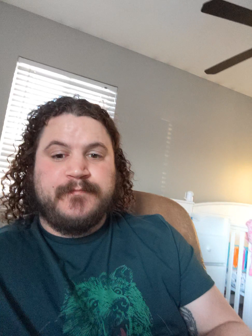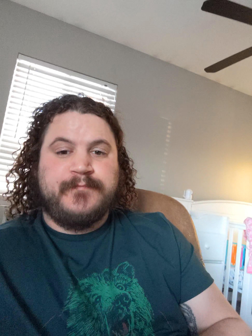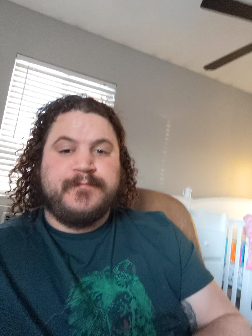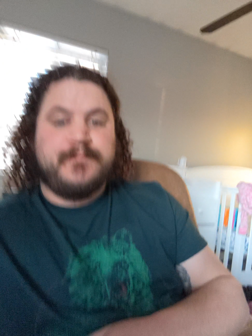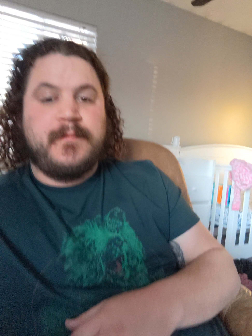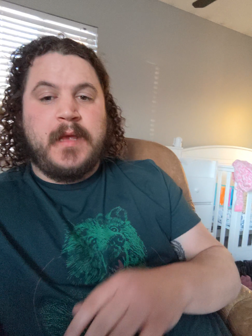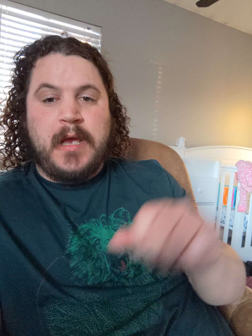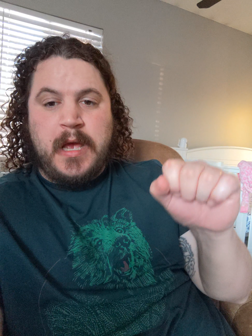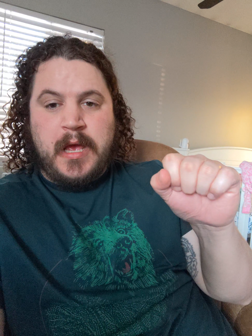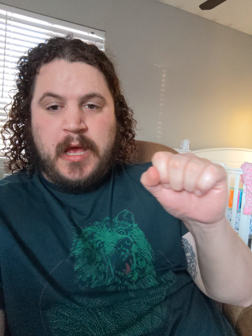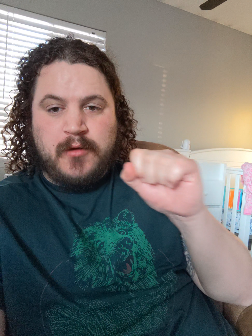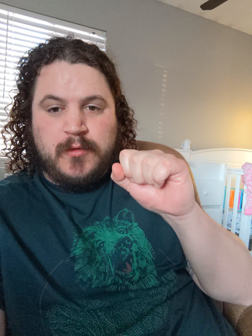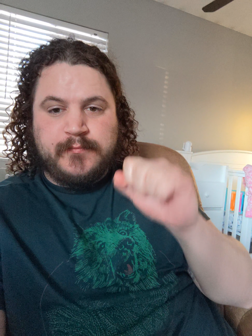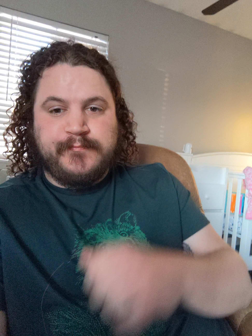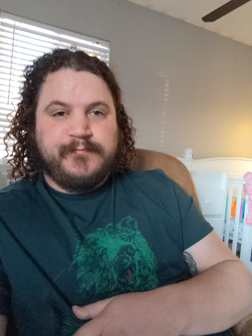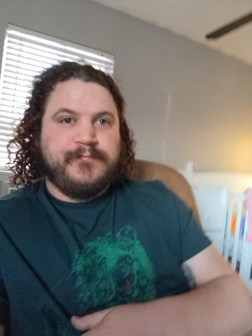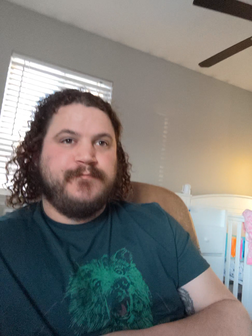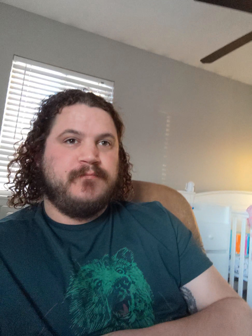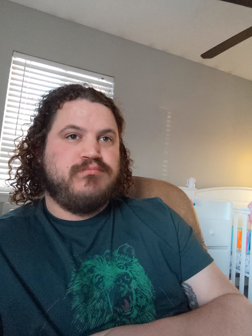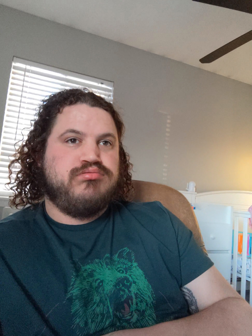carrot